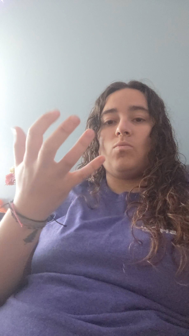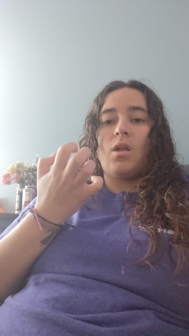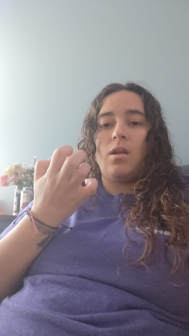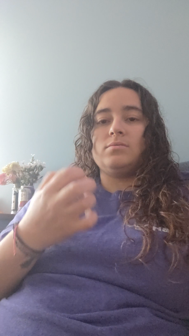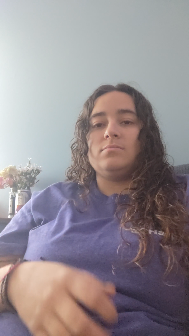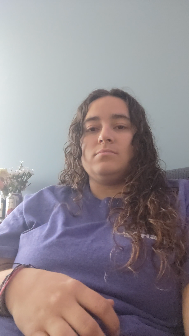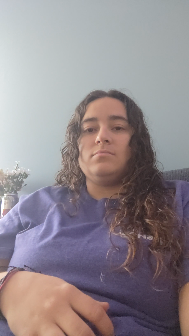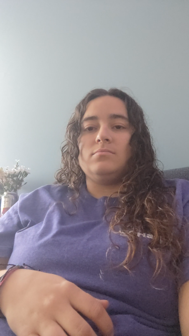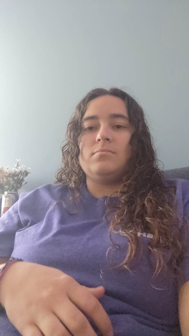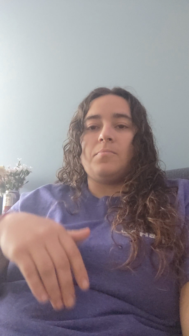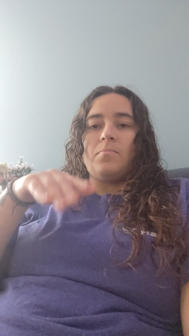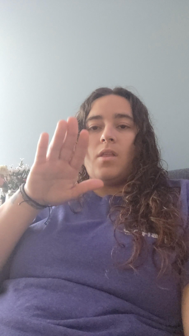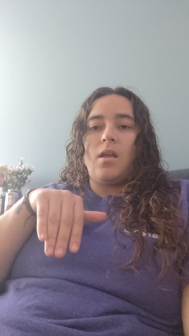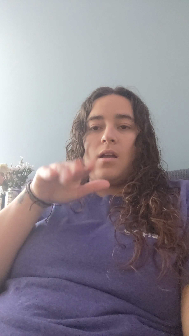paint